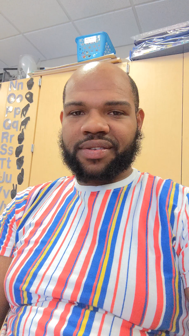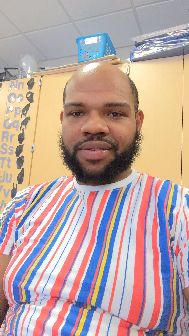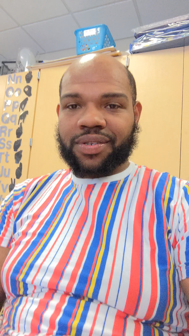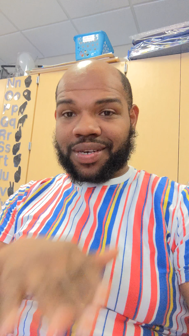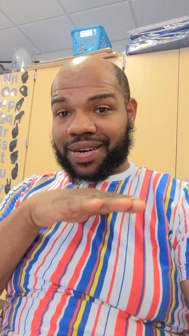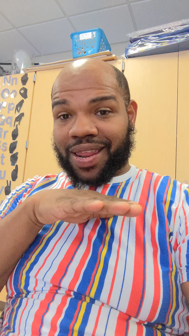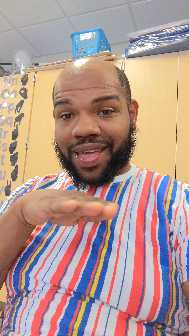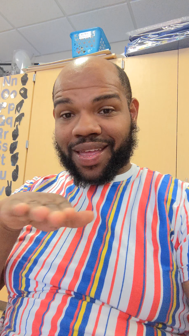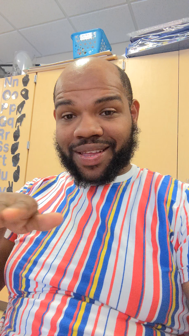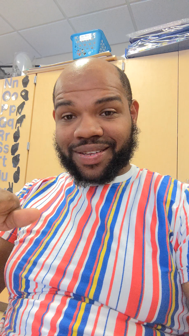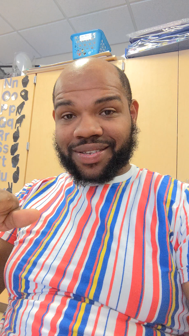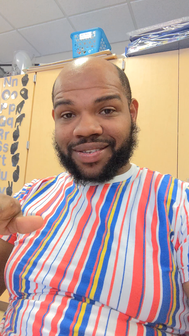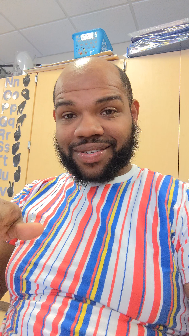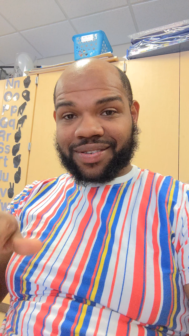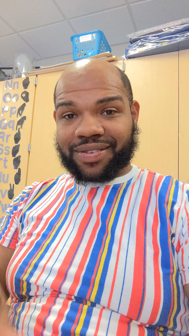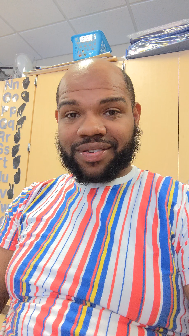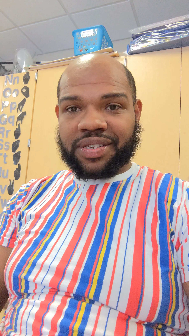nice